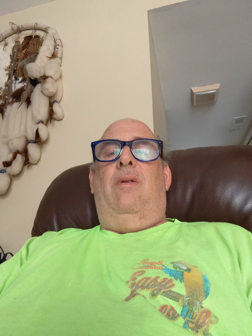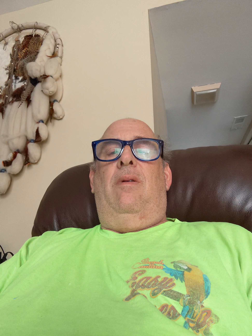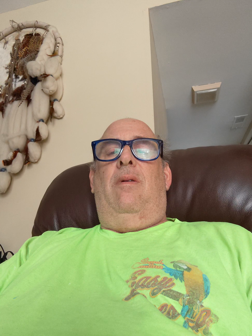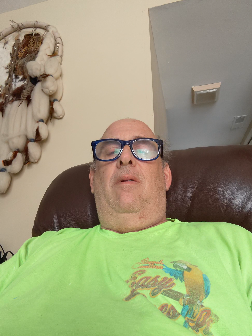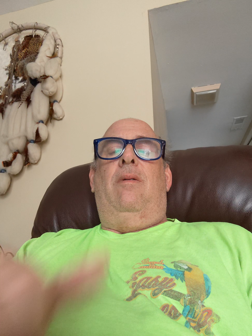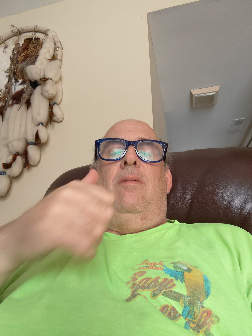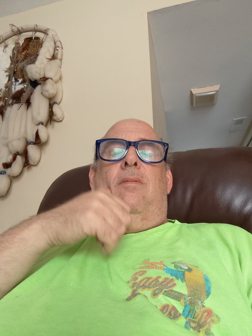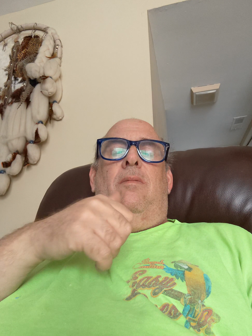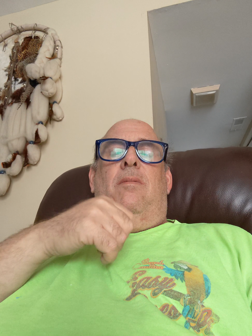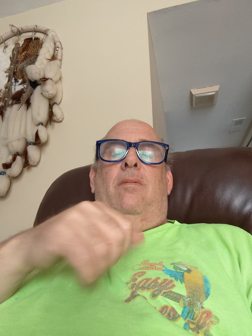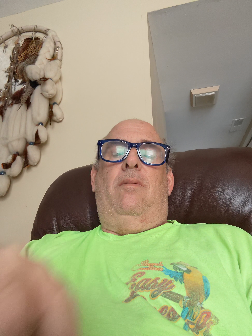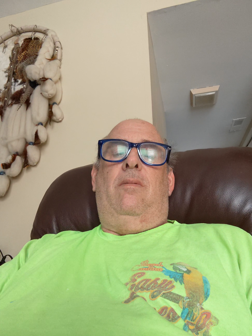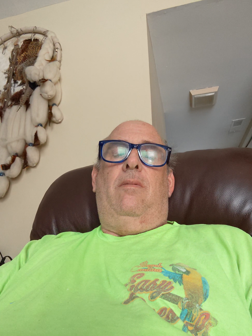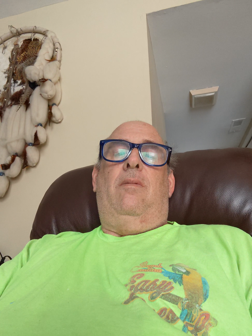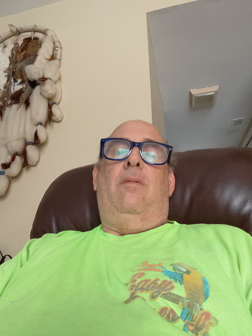girl